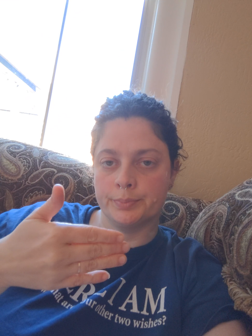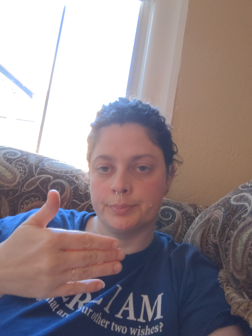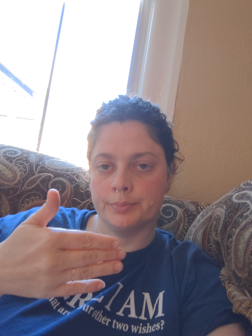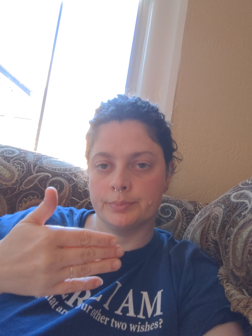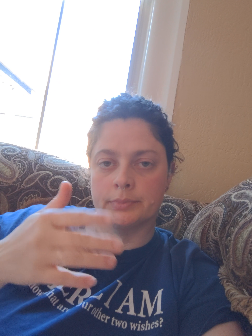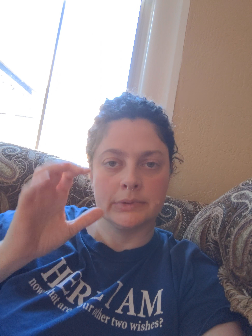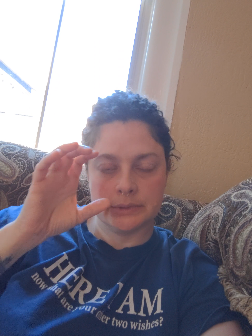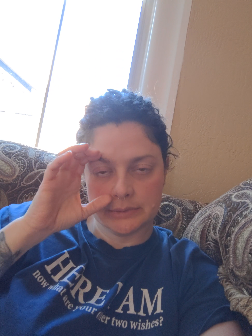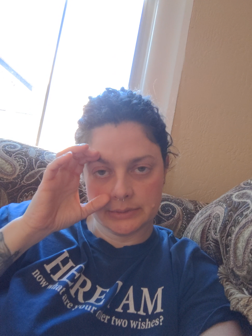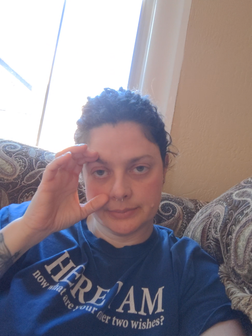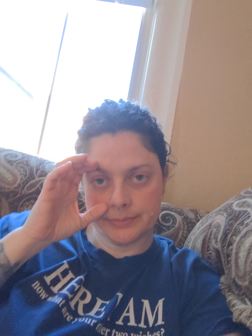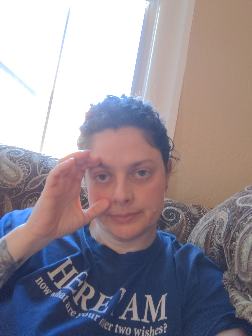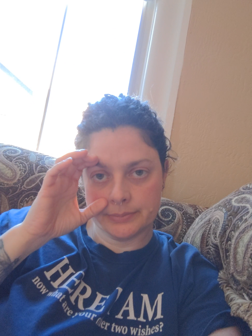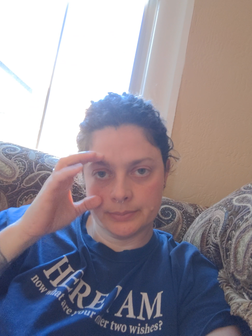listen